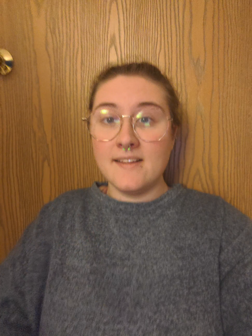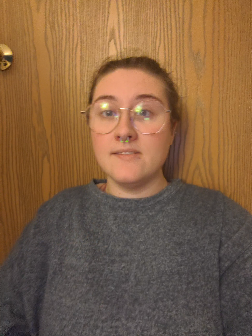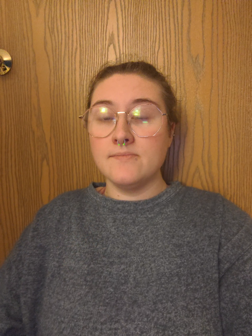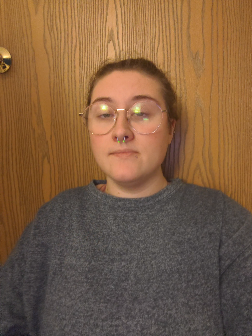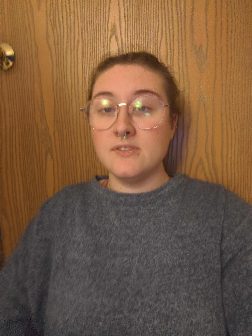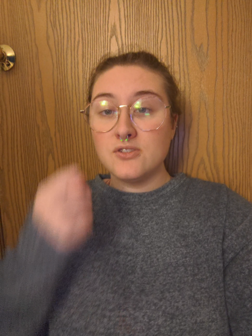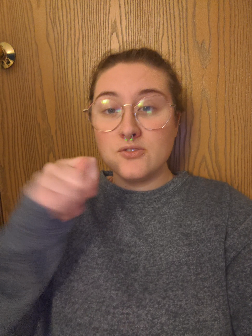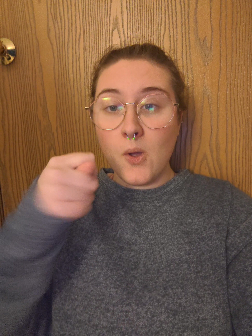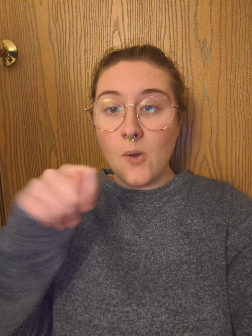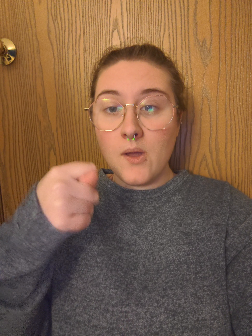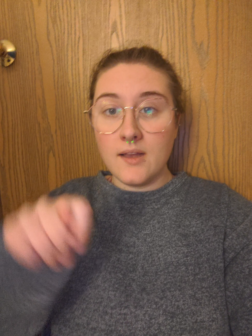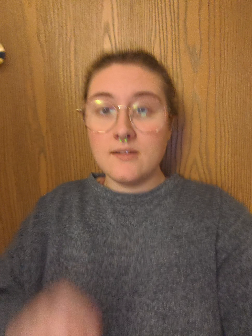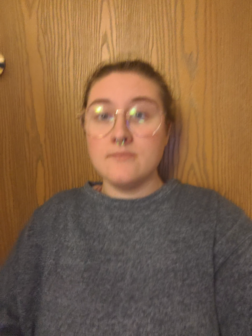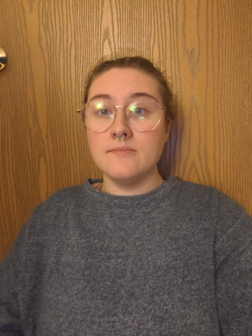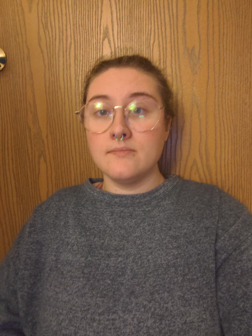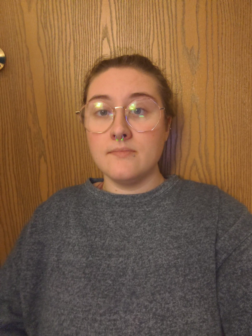toy